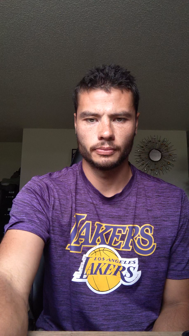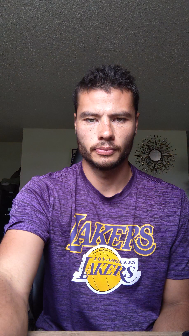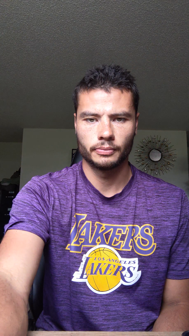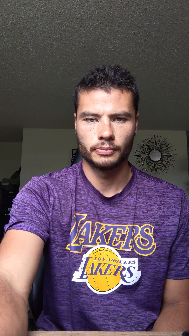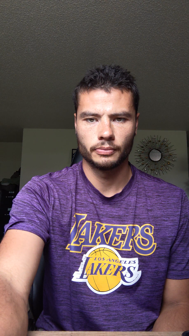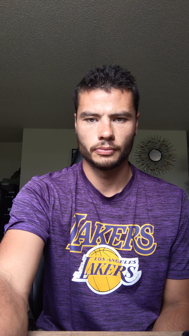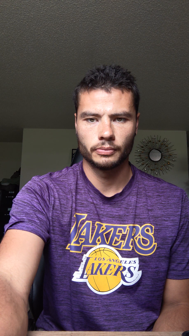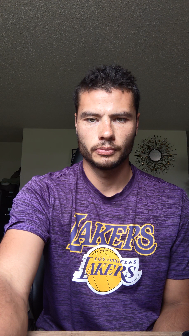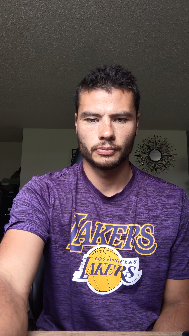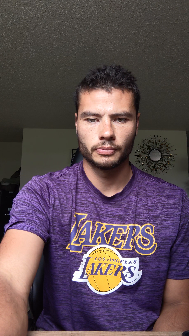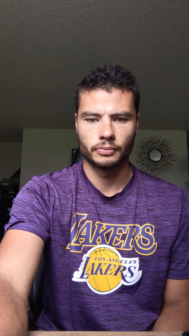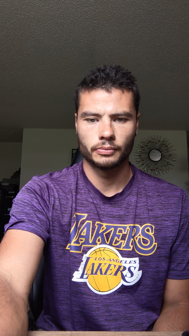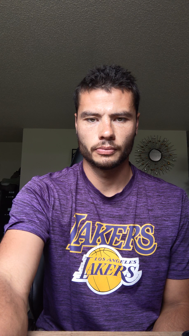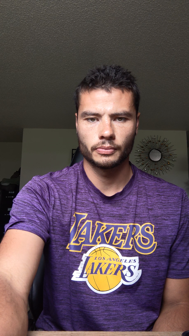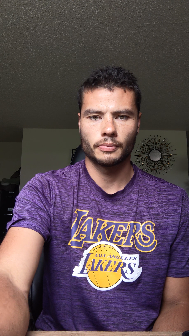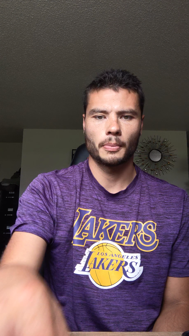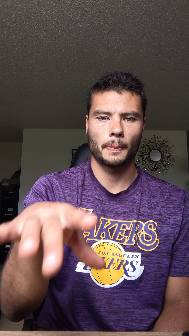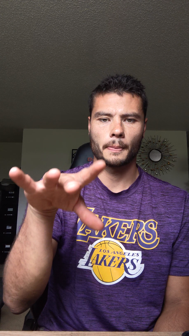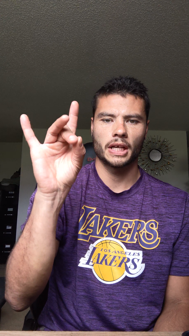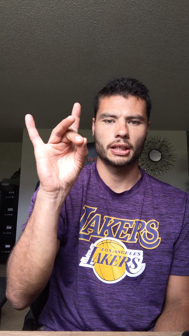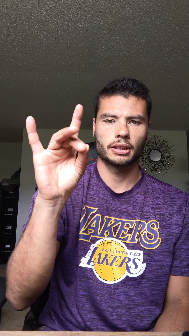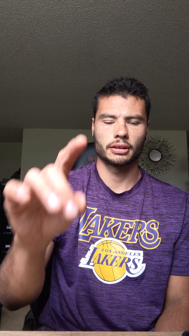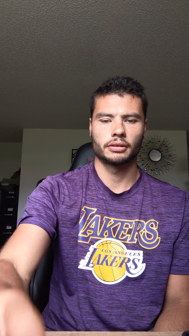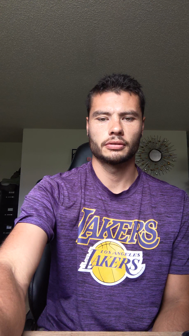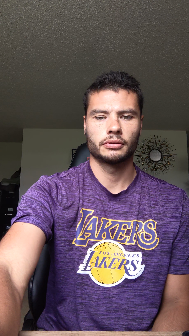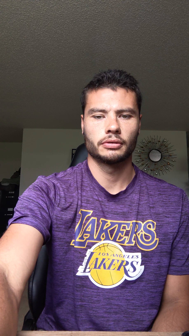pick